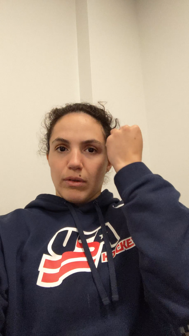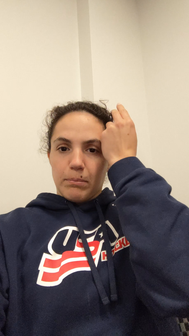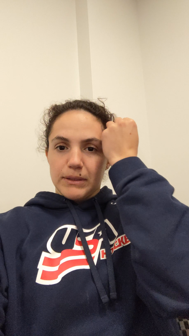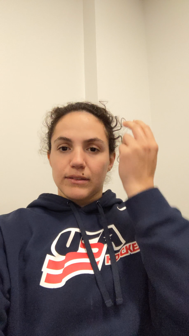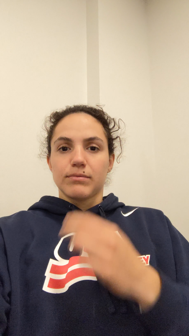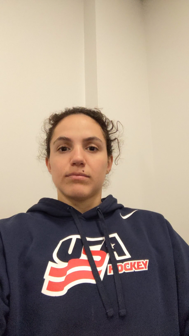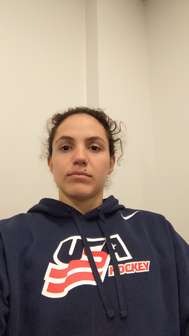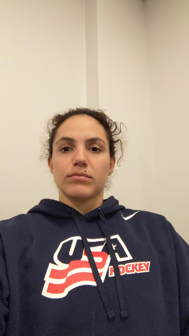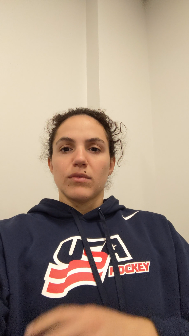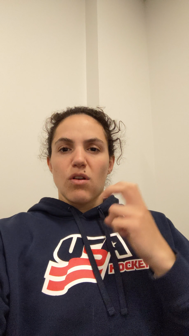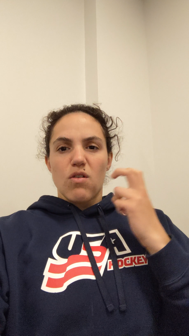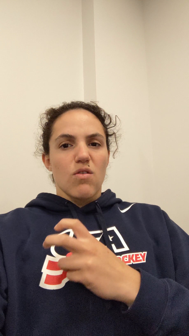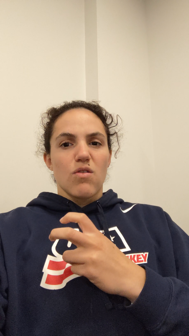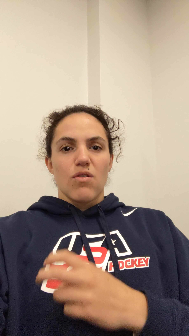hard